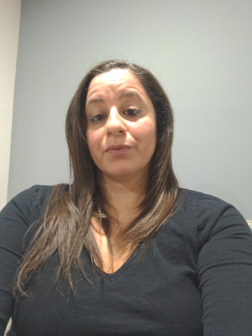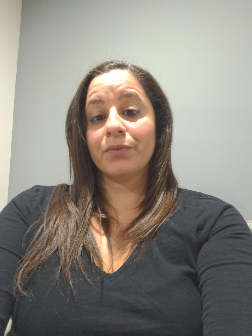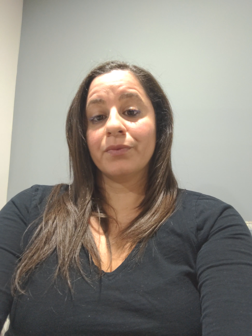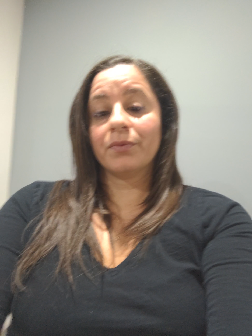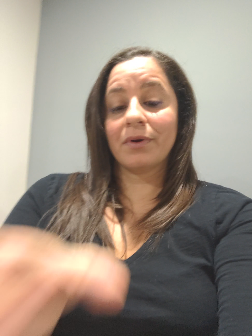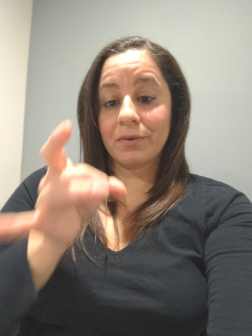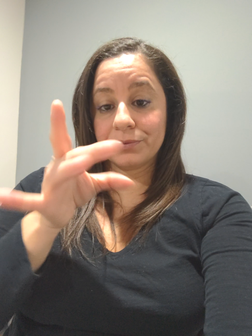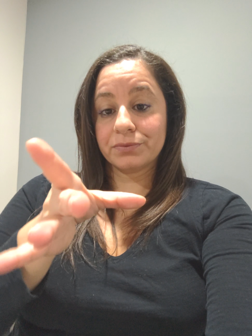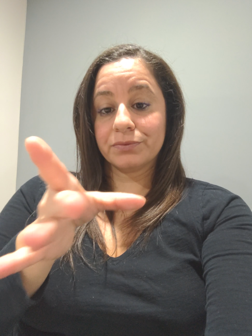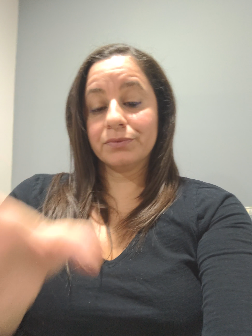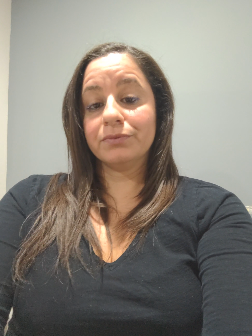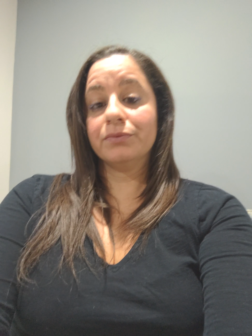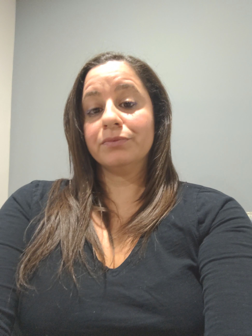hate